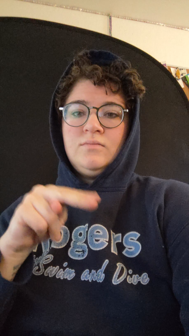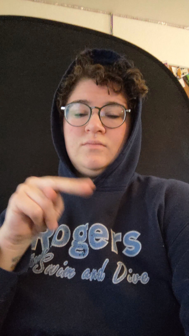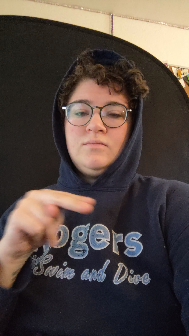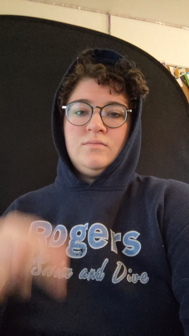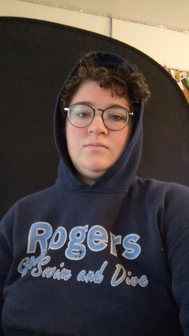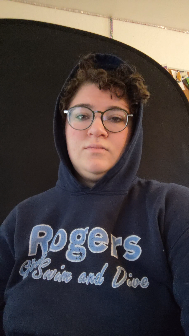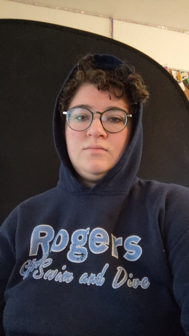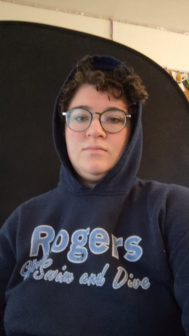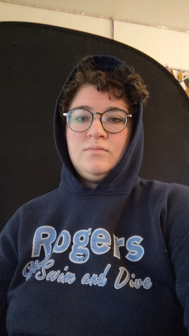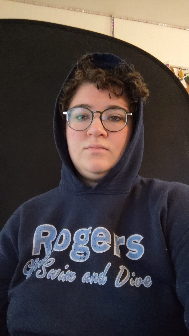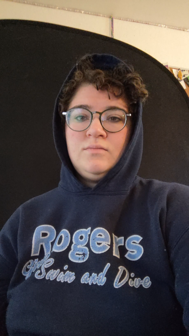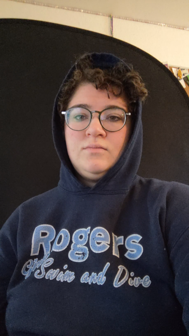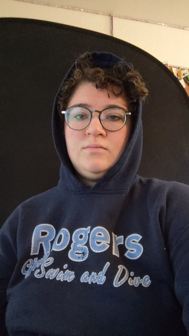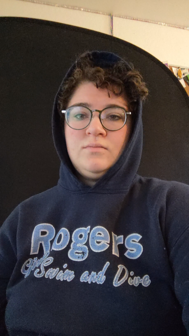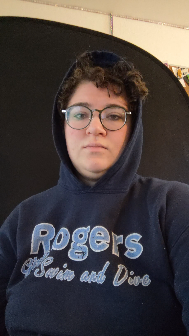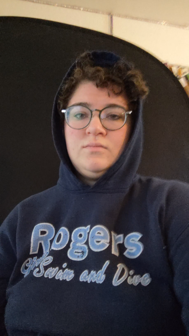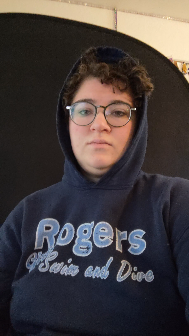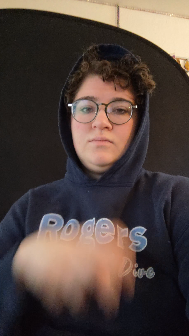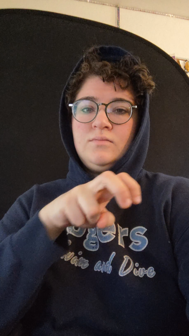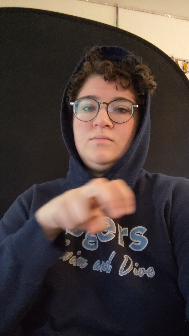porch